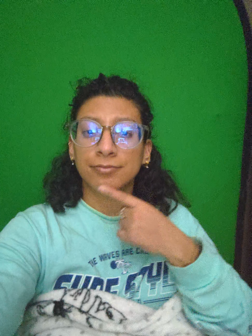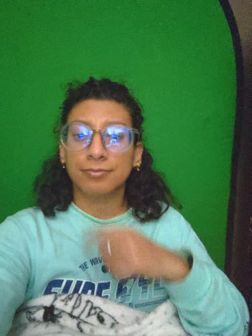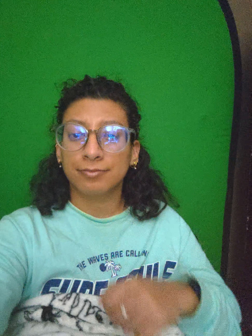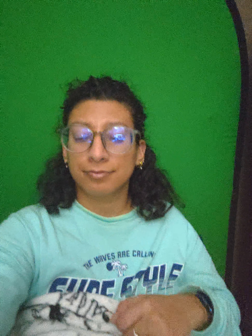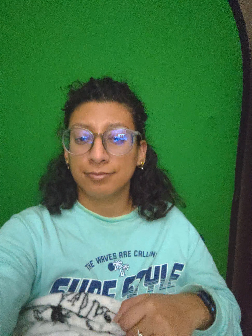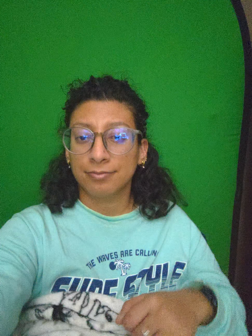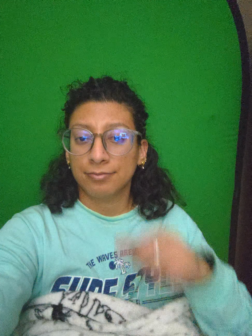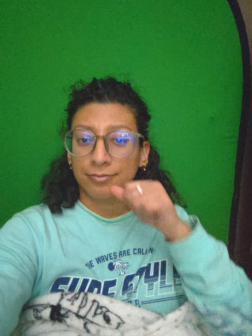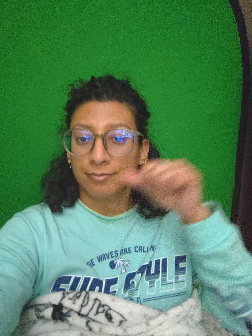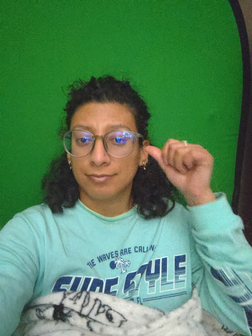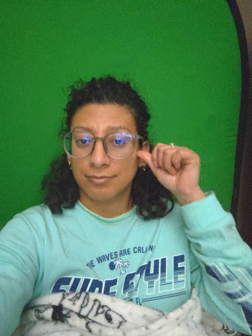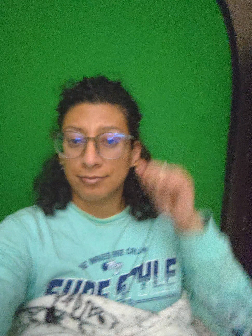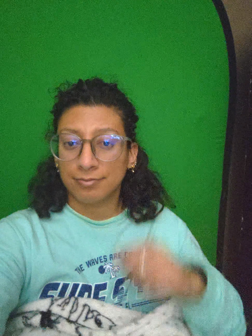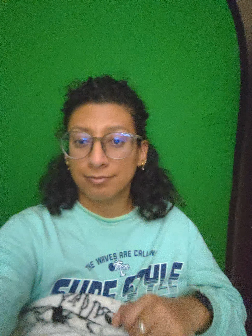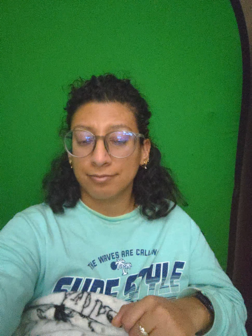yesterday